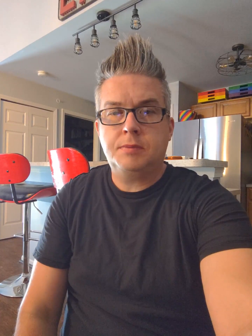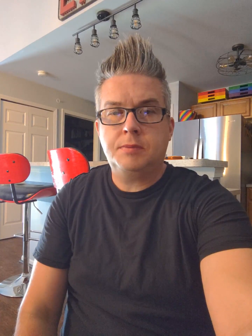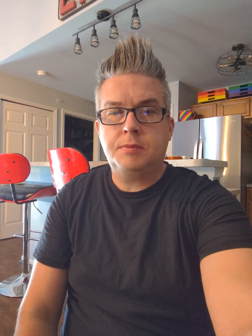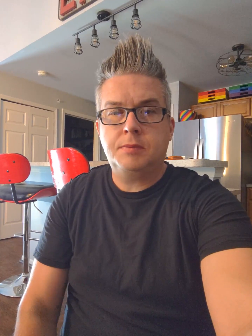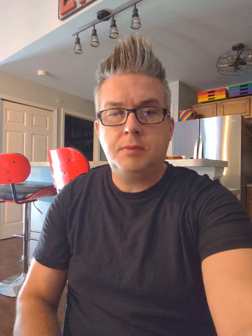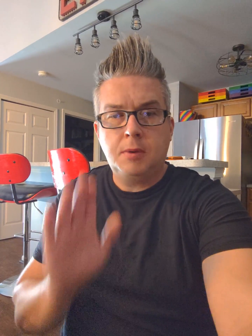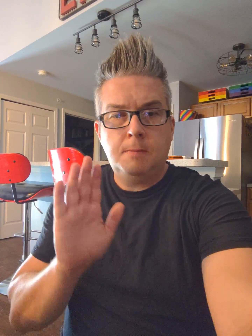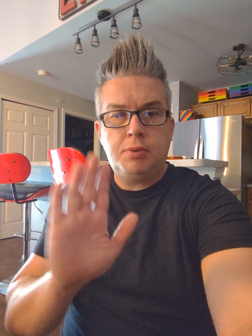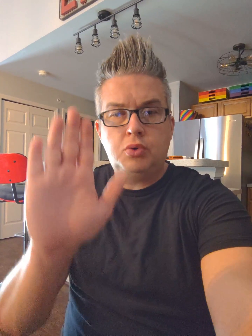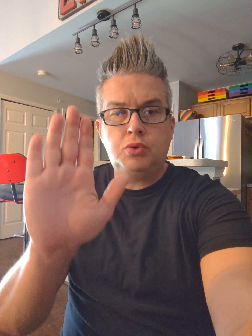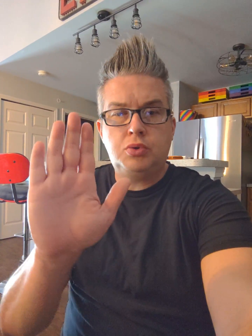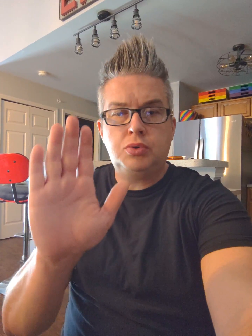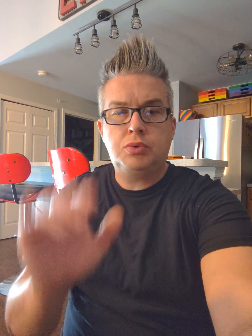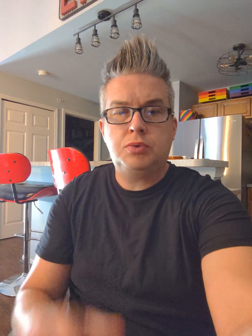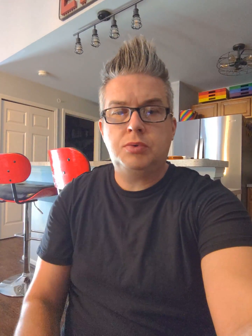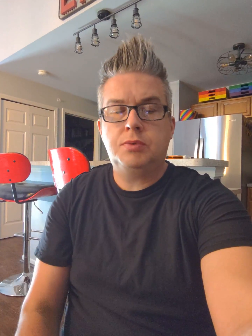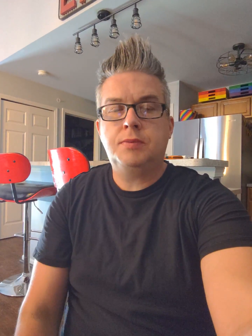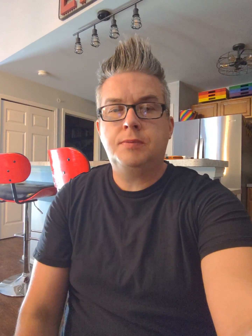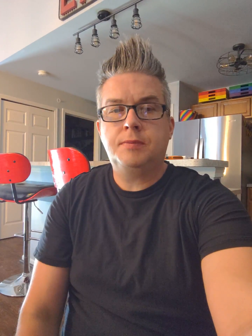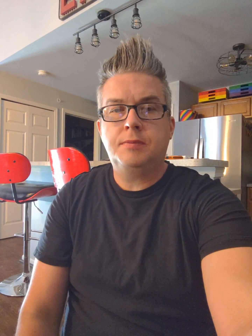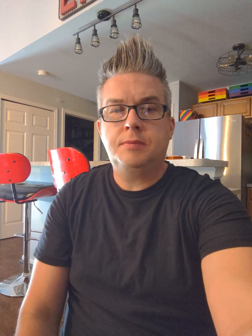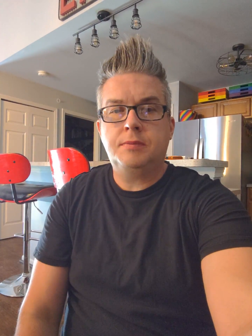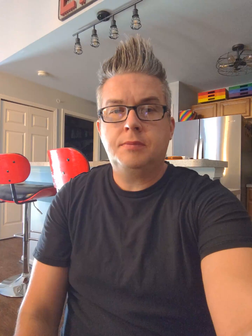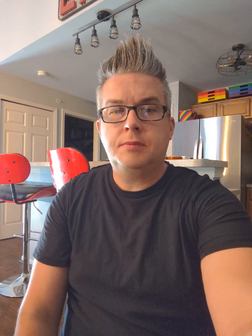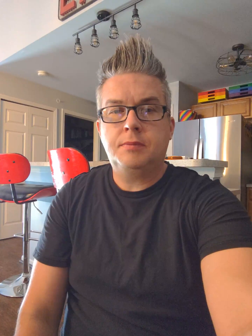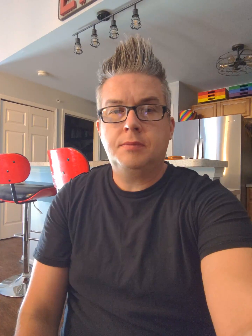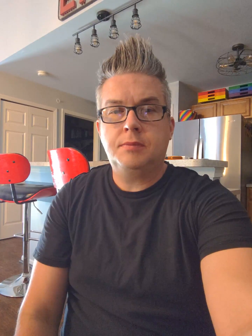push